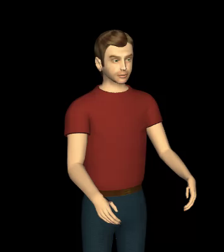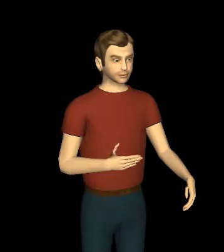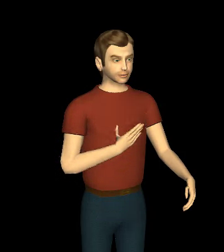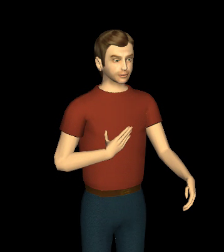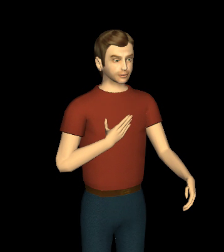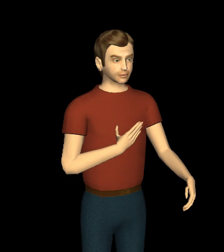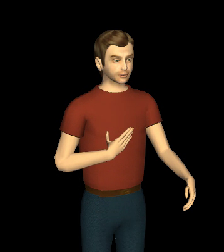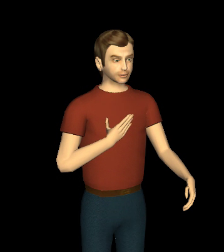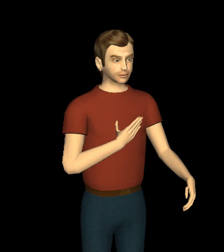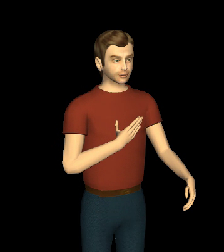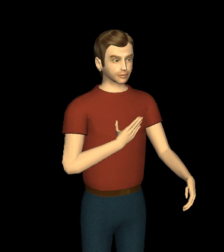سعيد